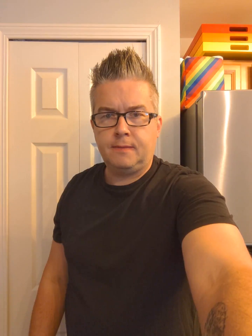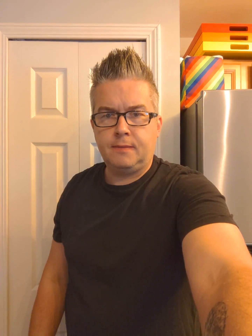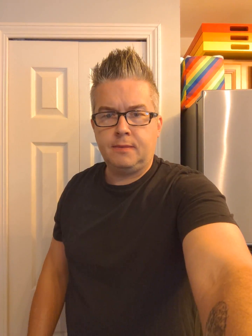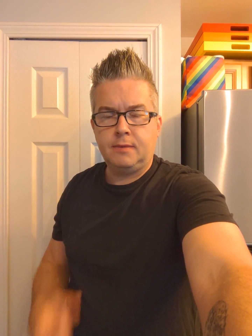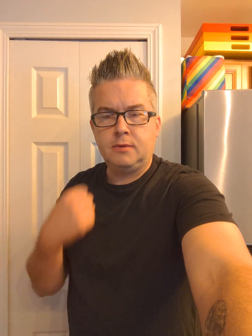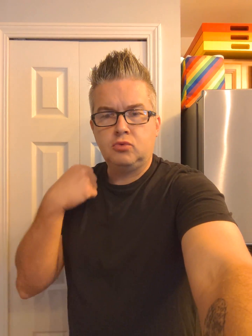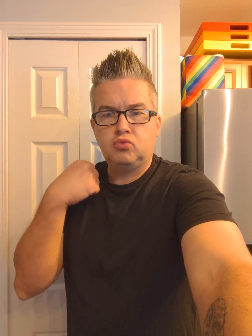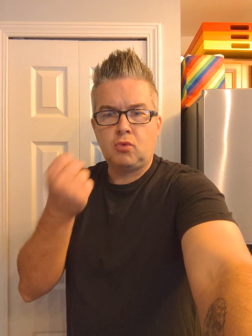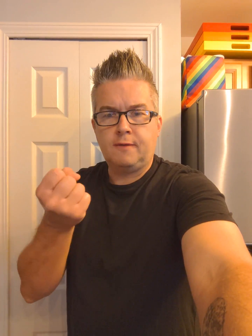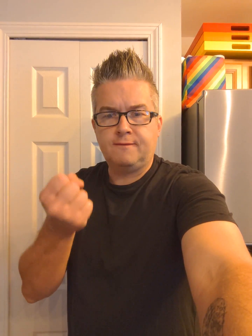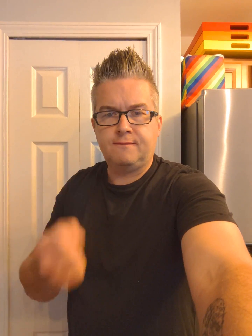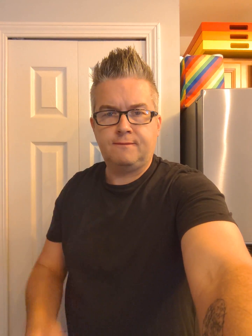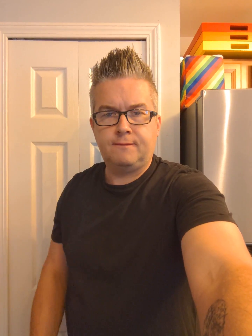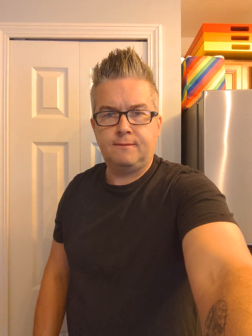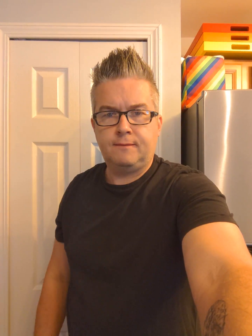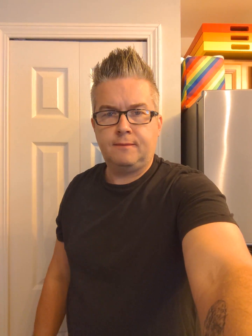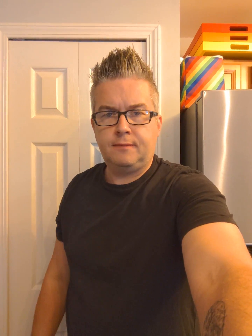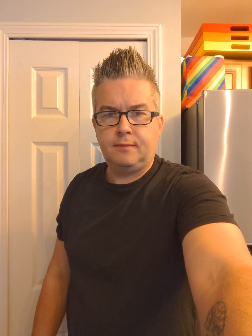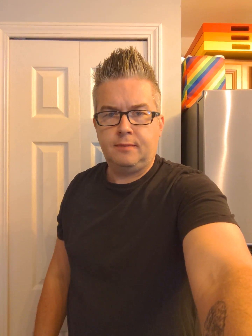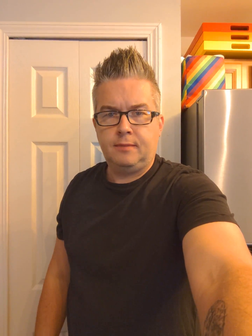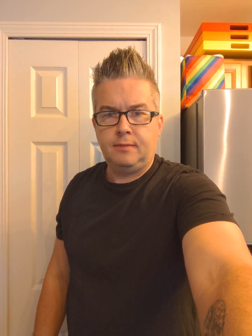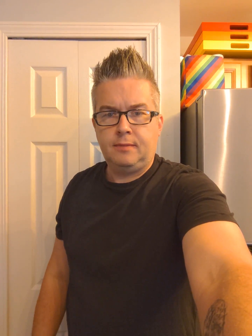drive